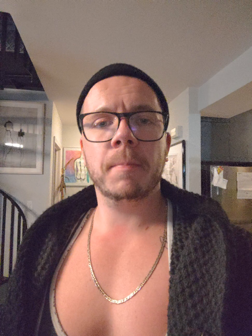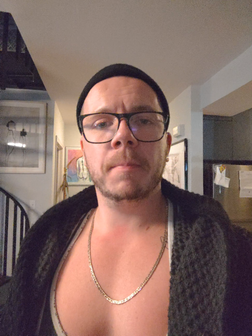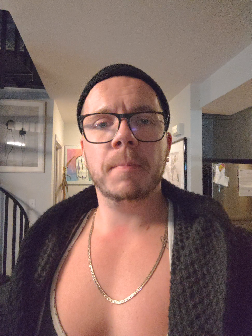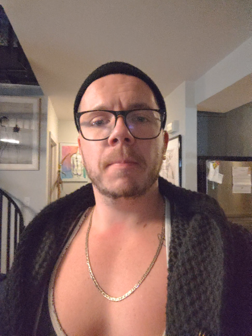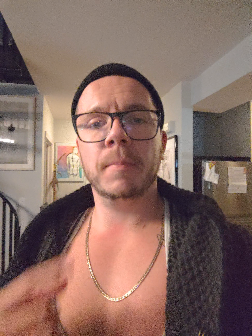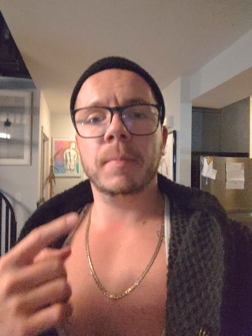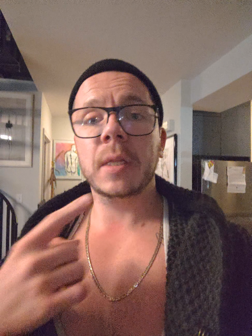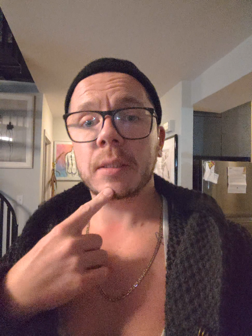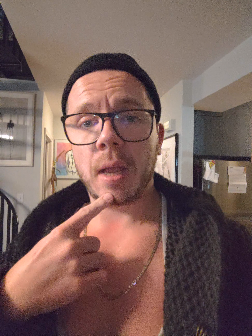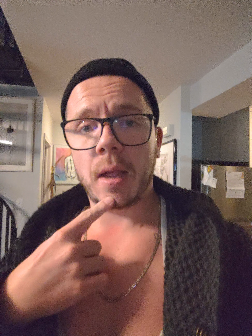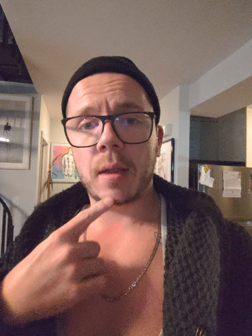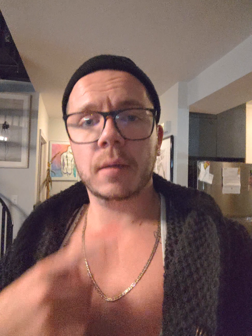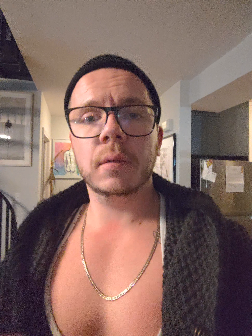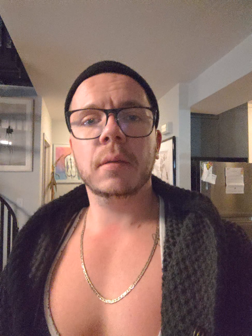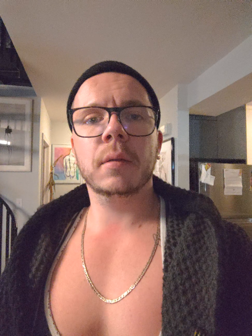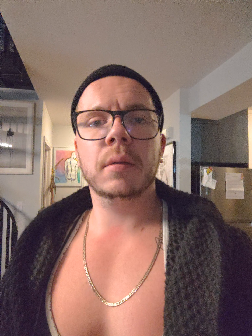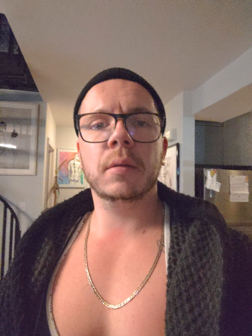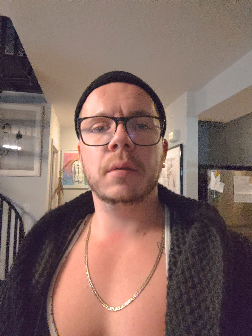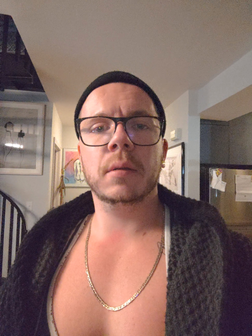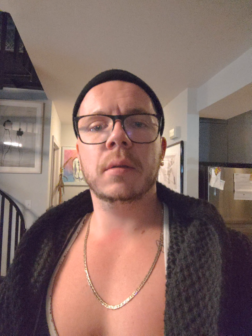say